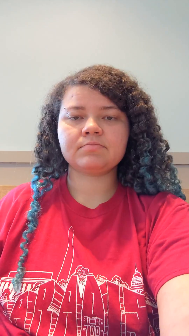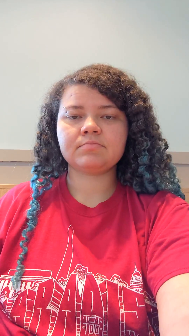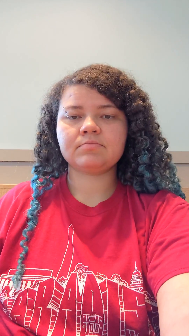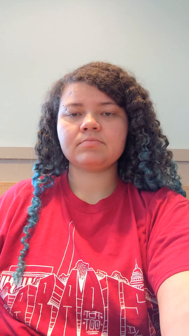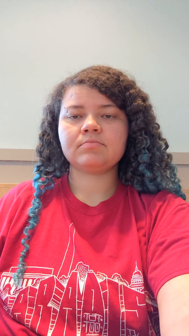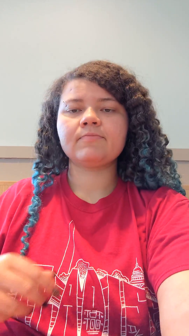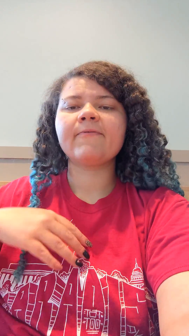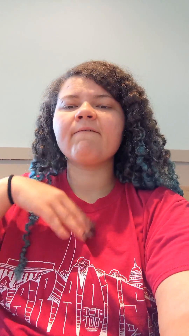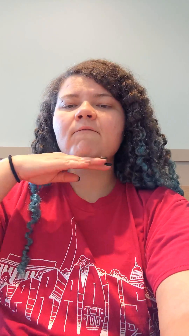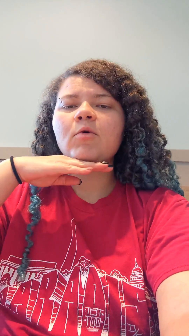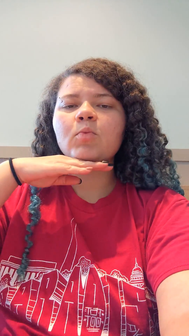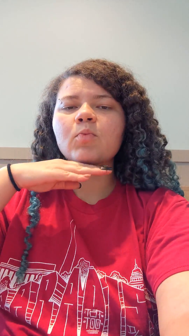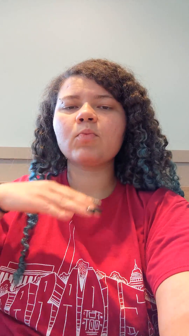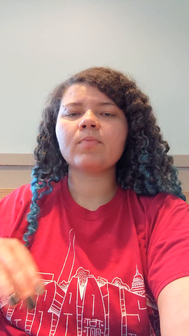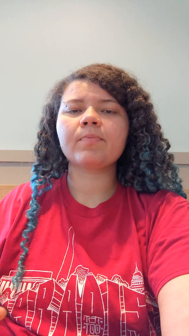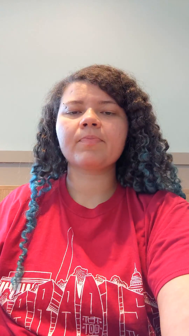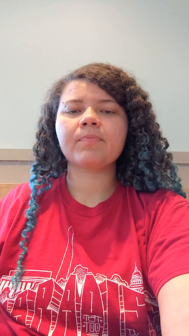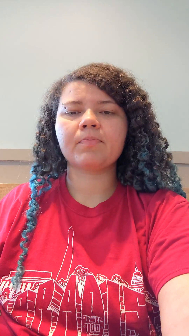full